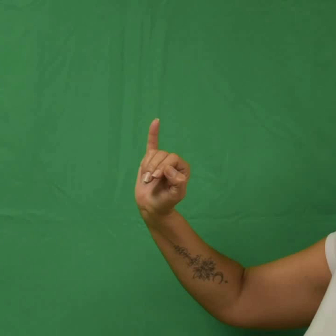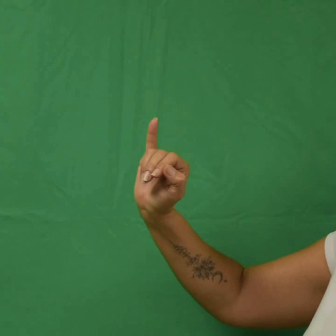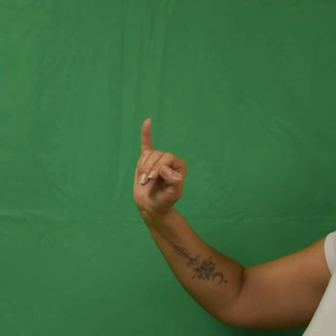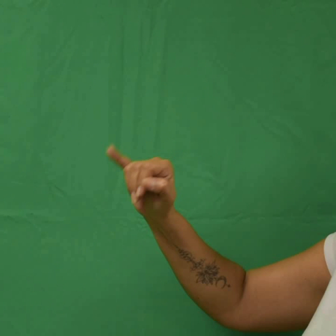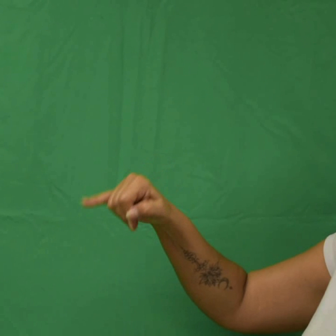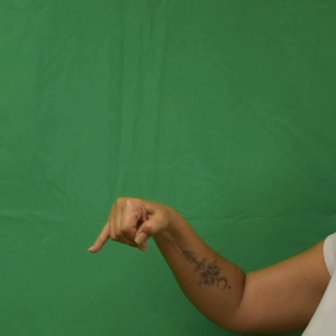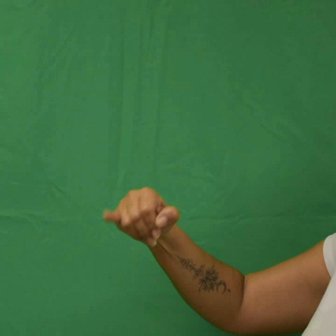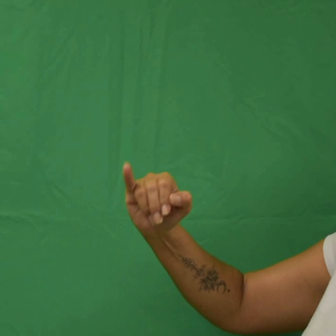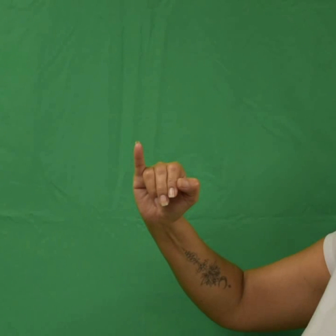J